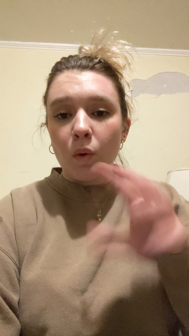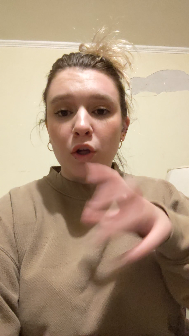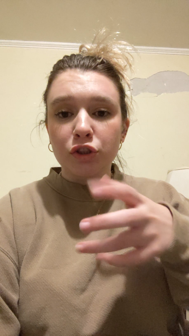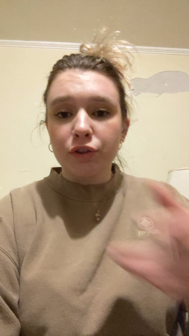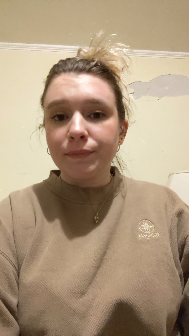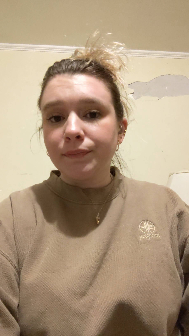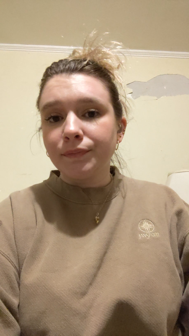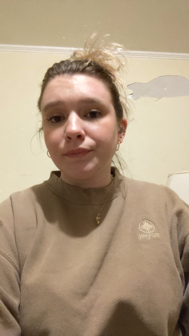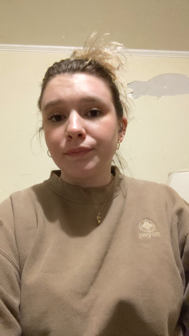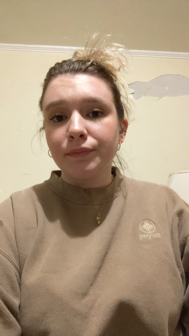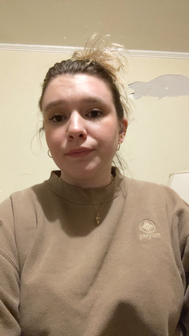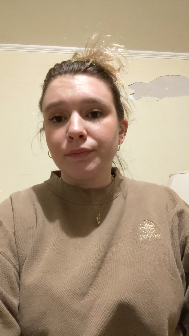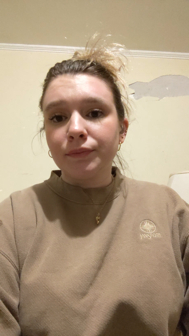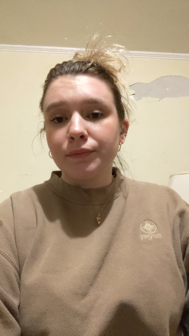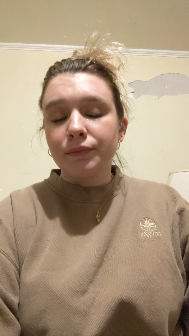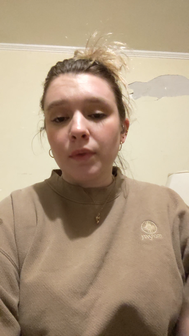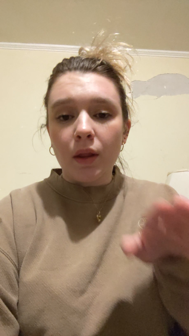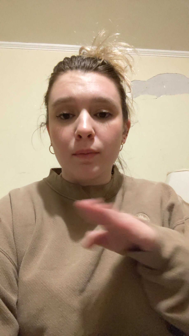boots